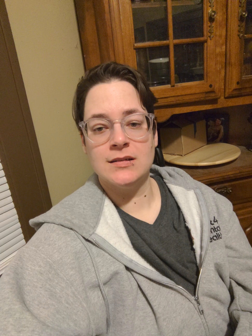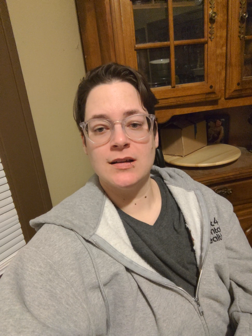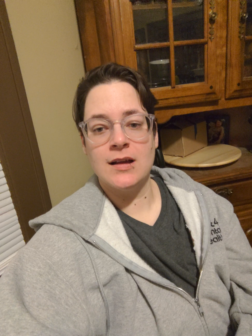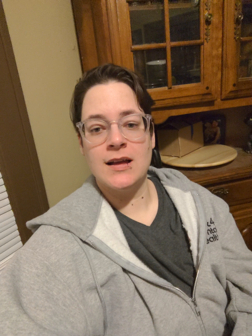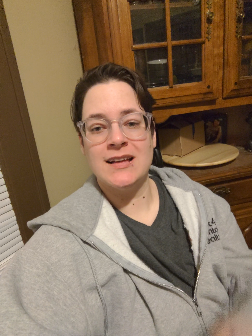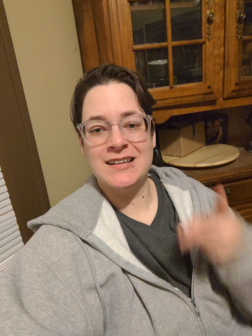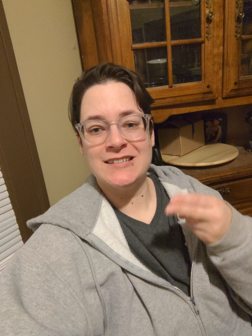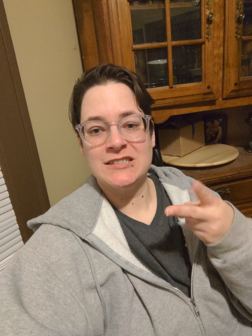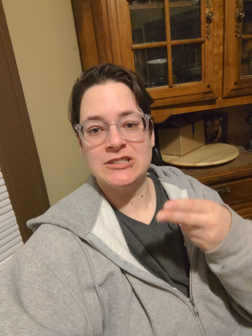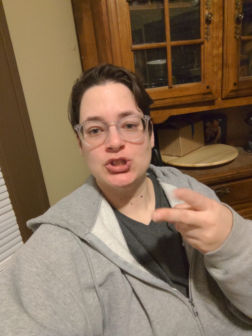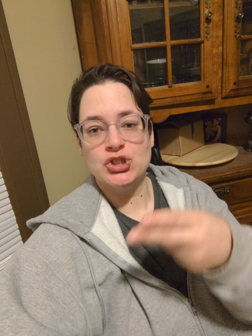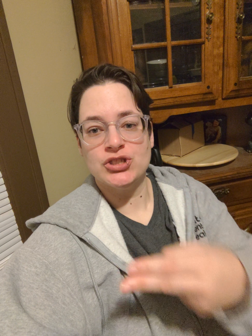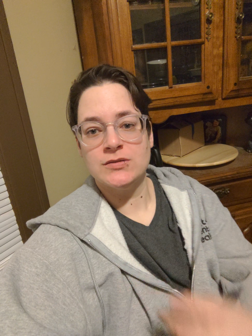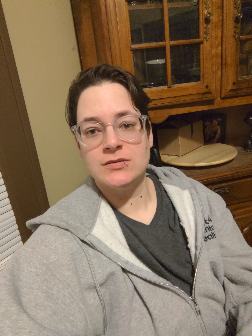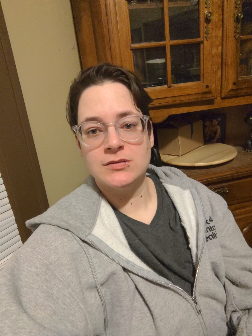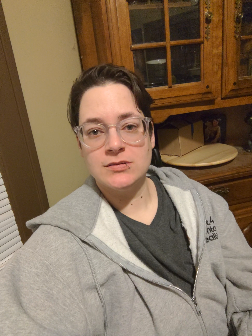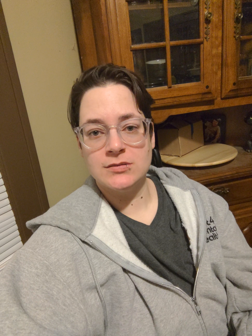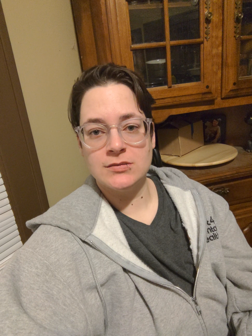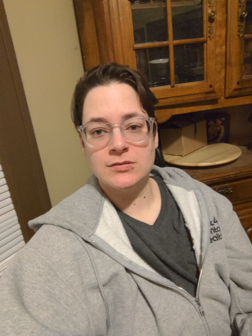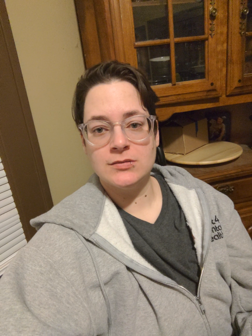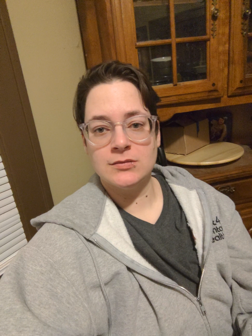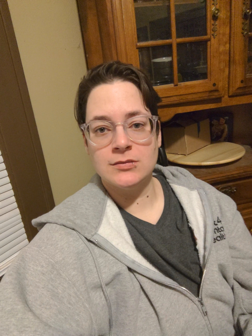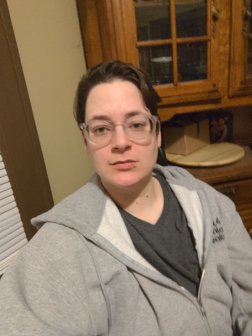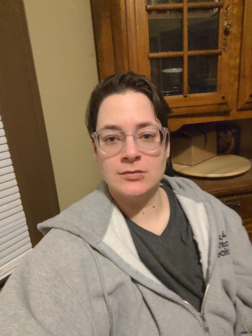scissors